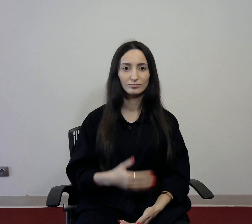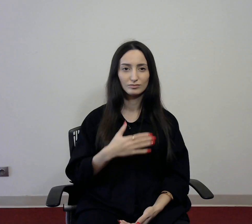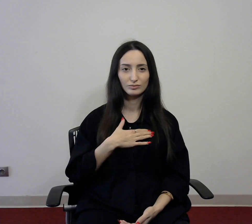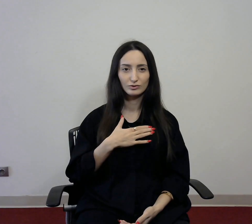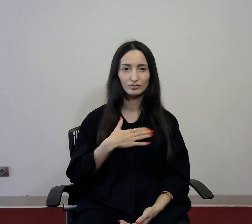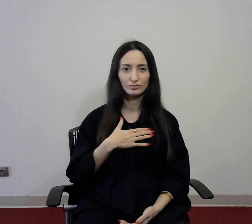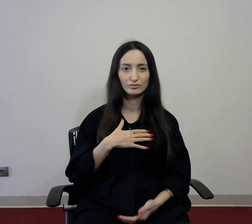mən